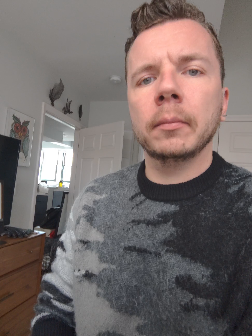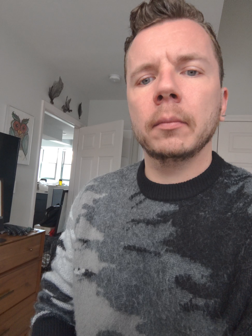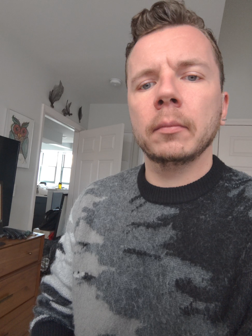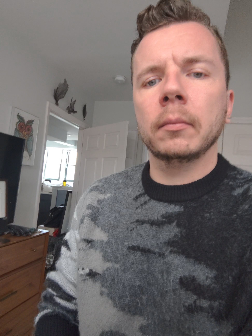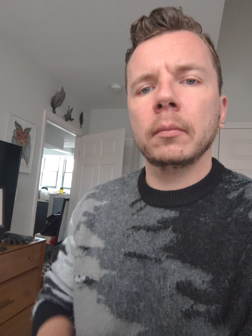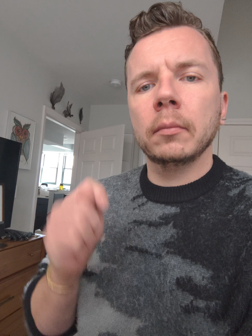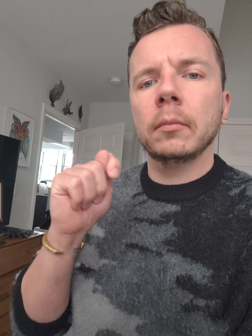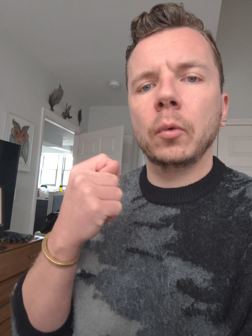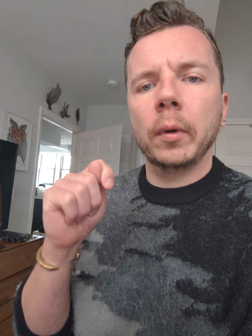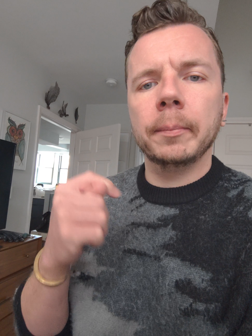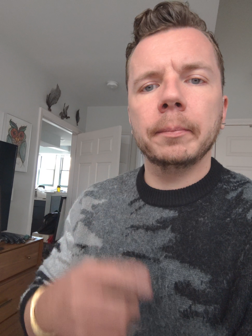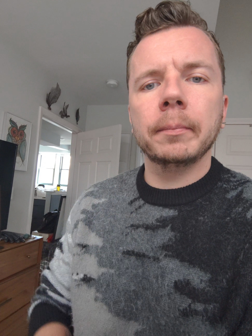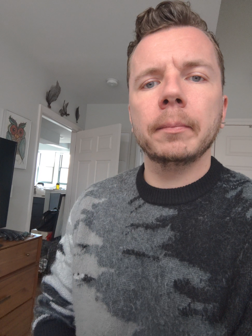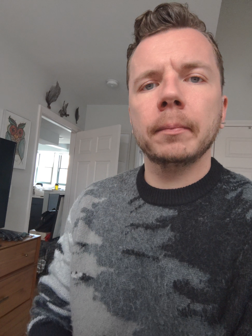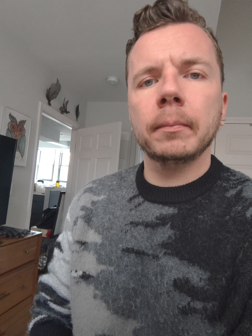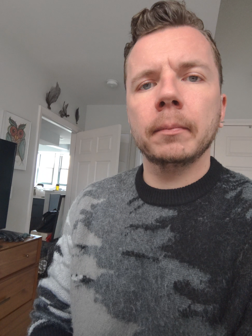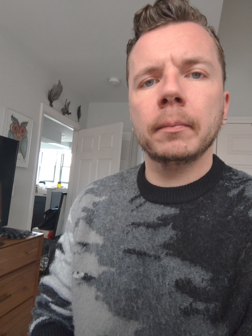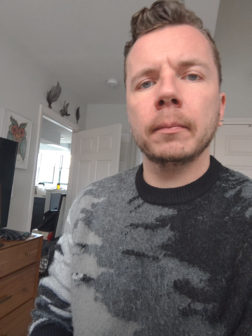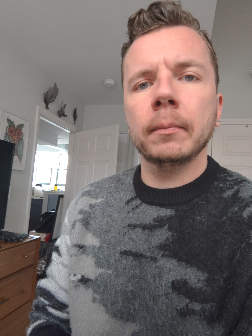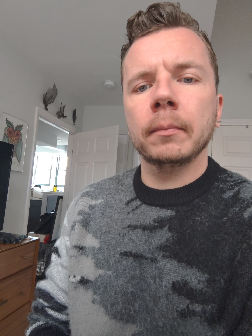toy